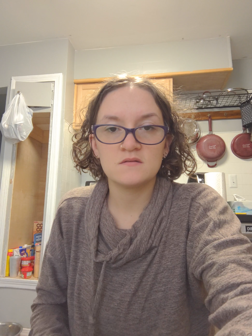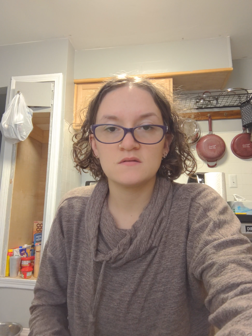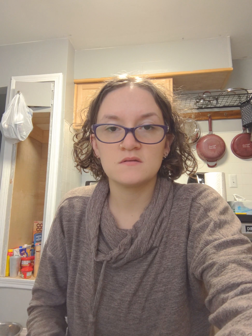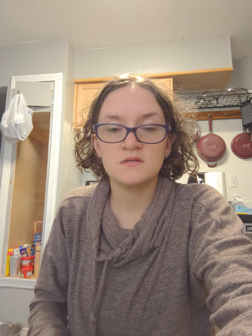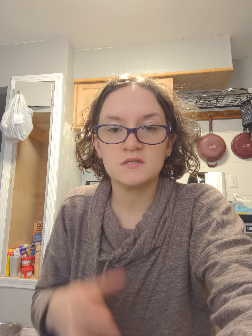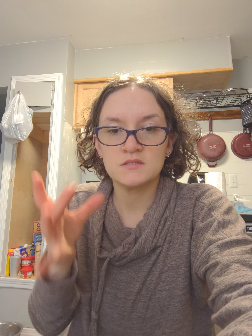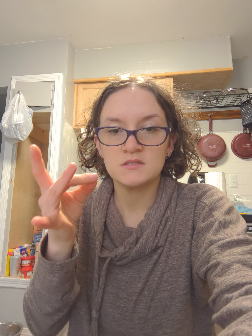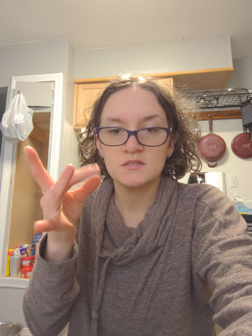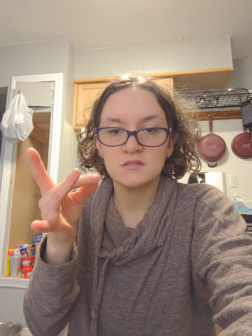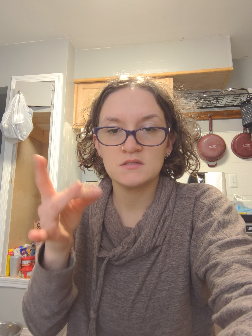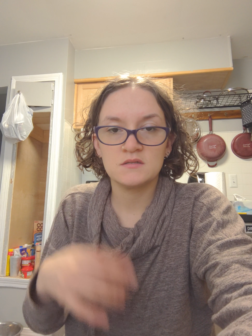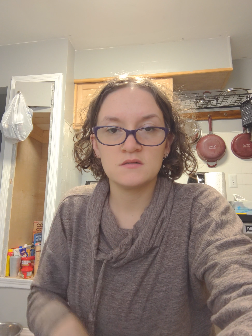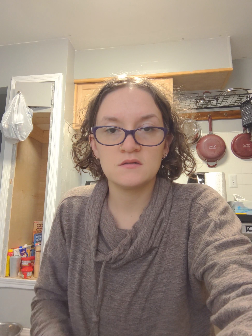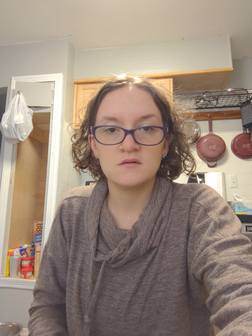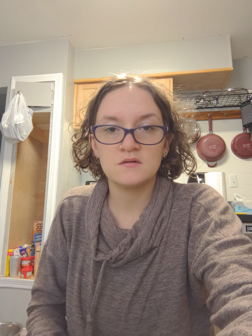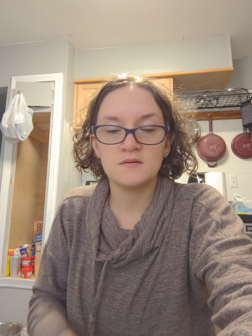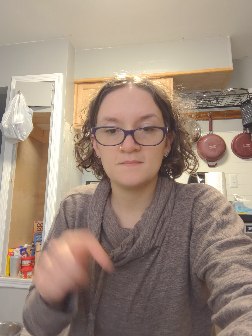sticky